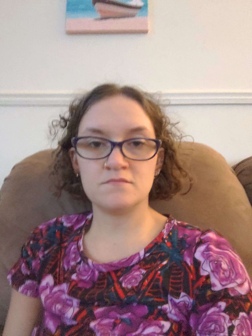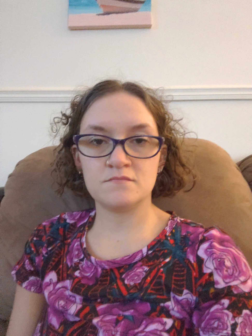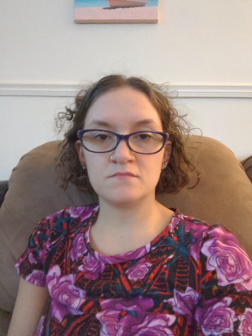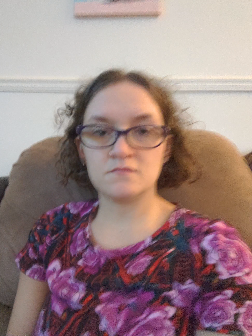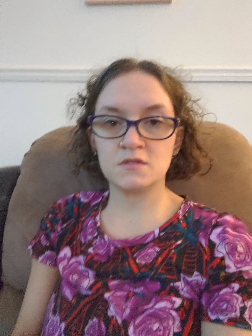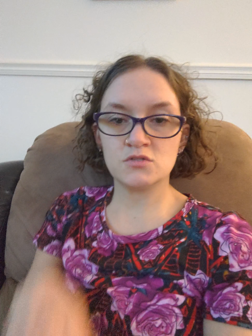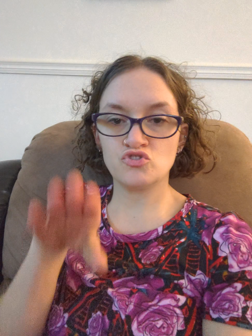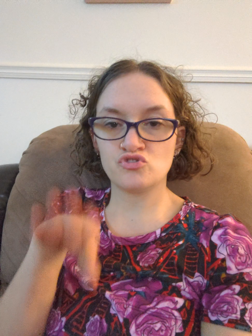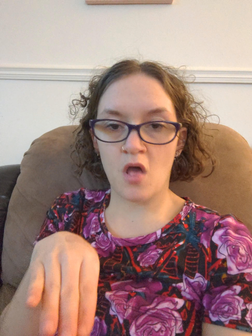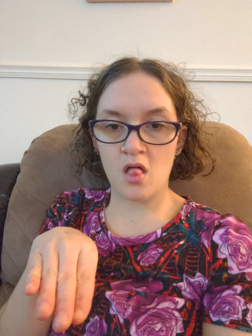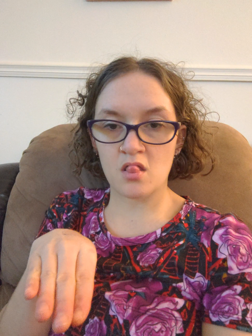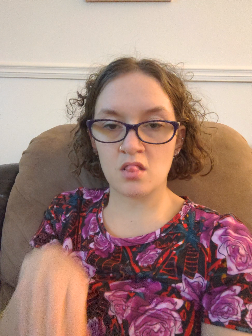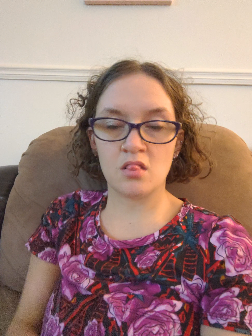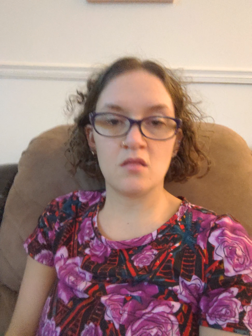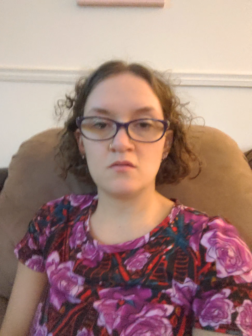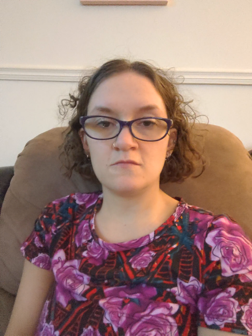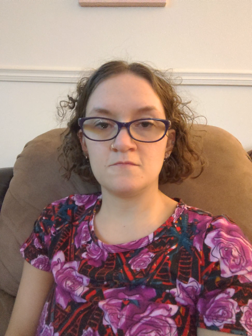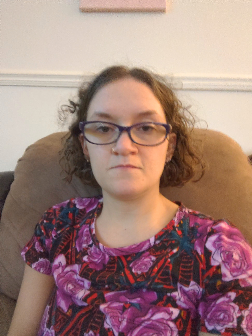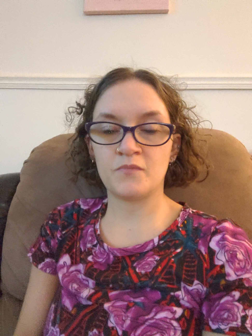child